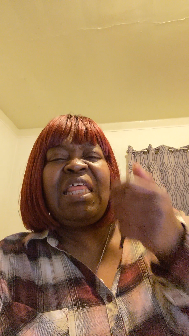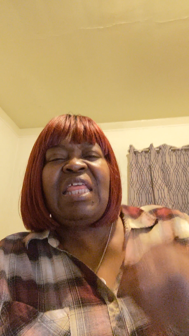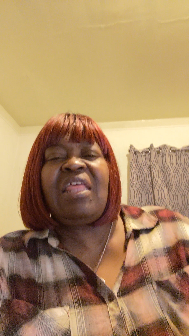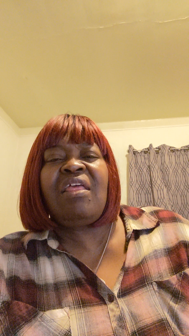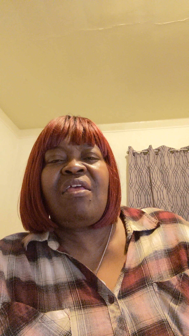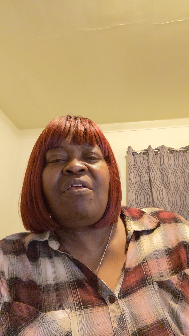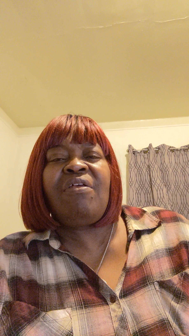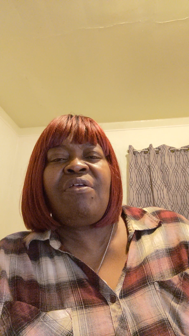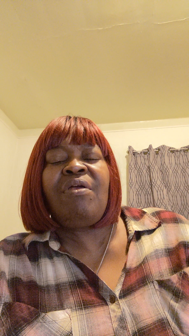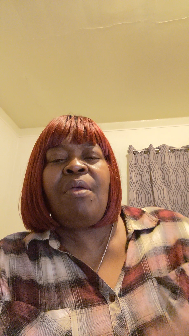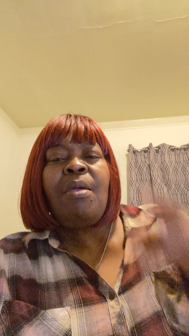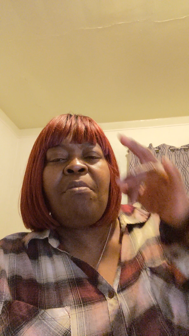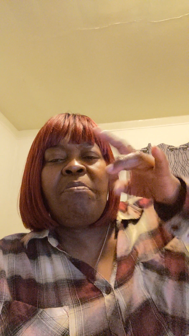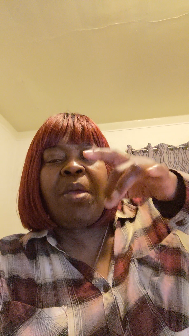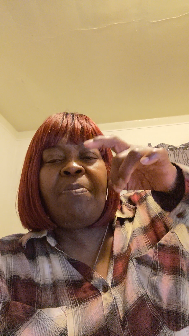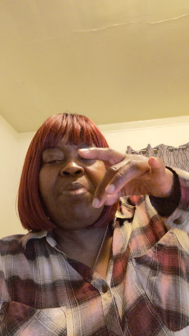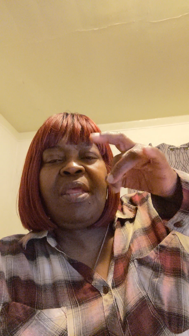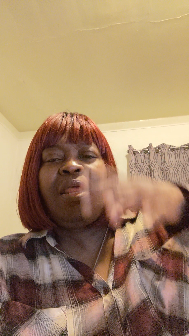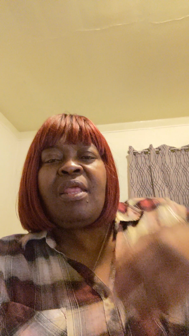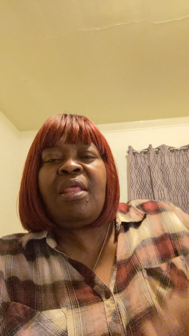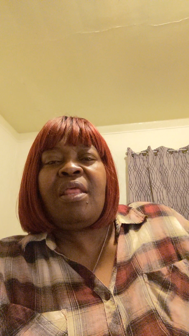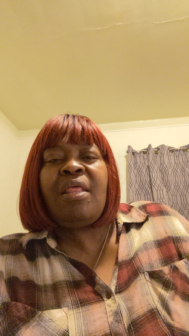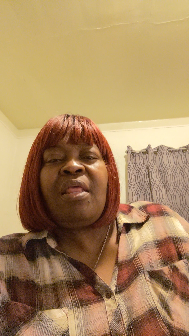pumpkin